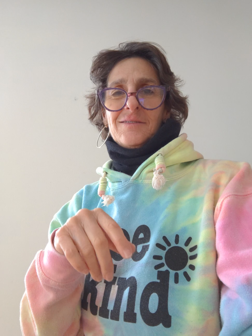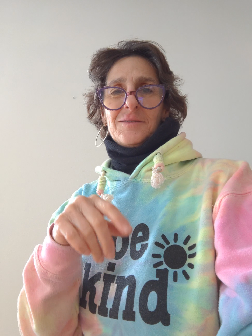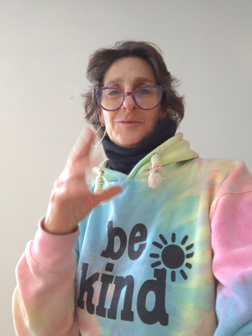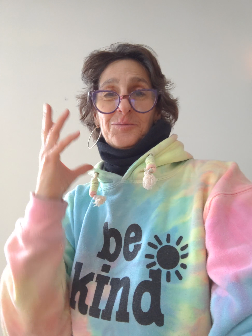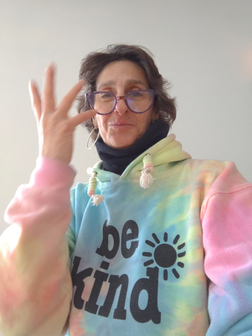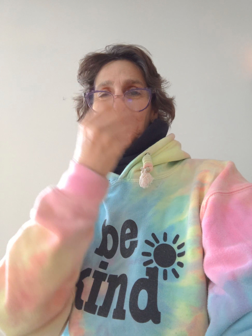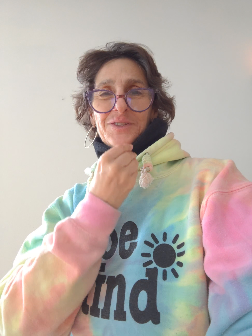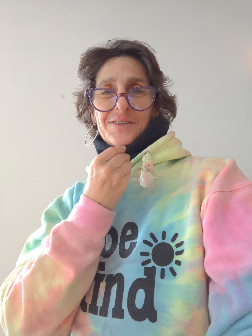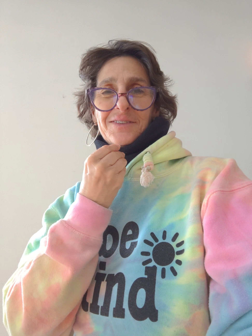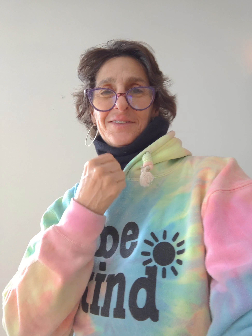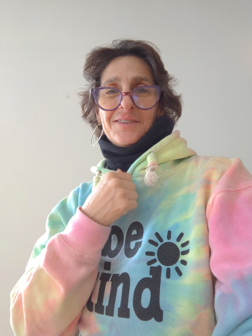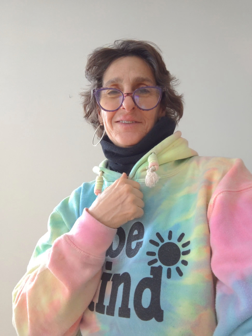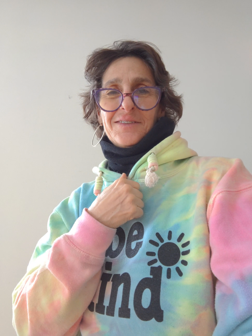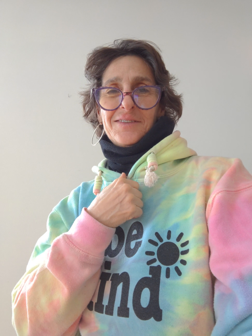pretty